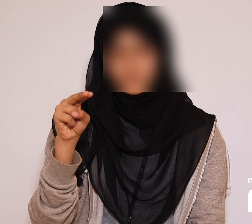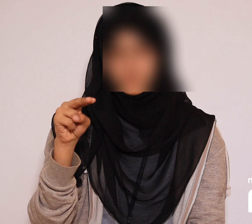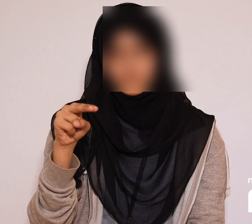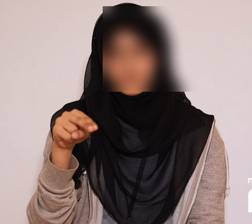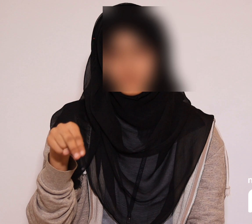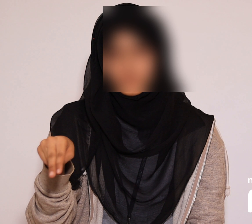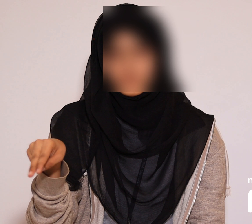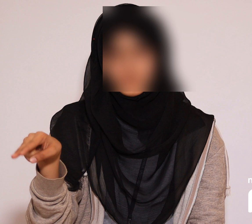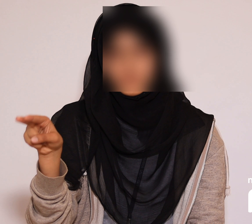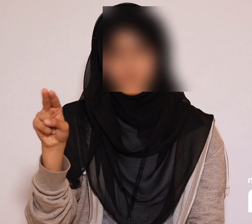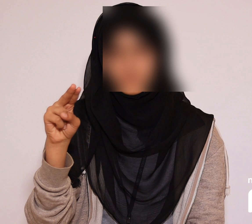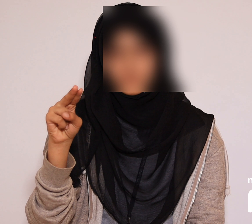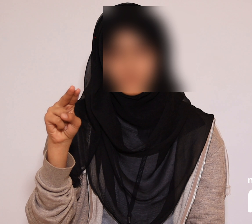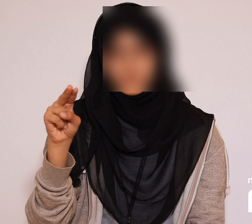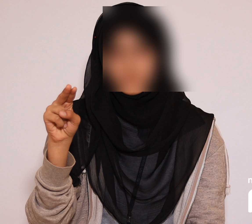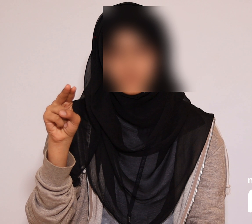ہ